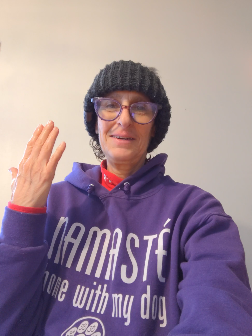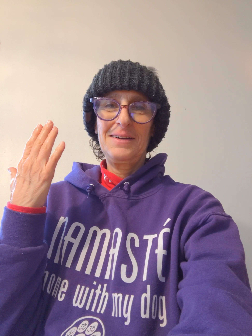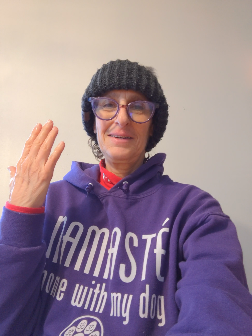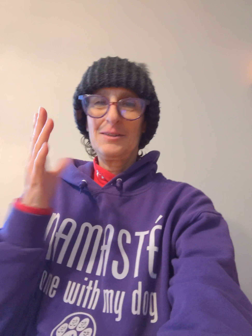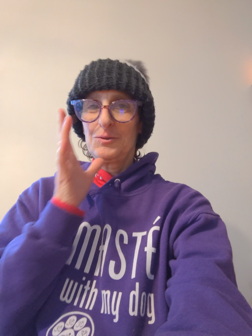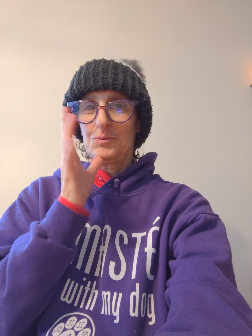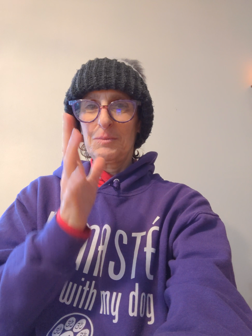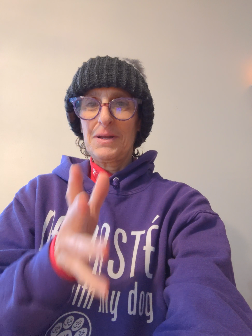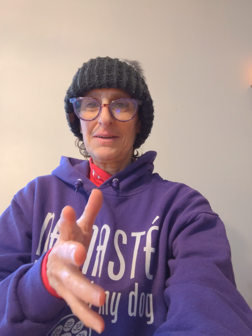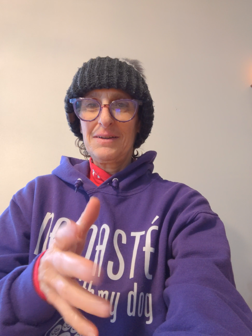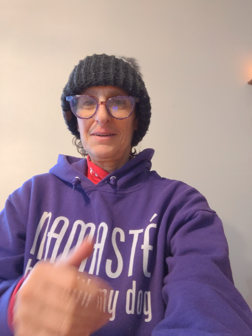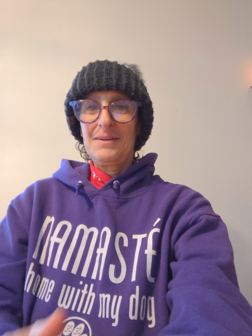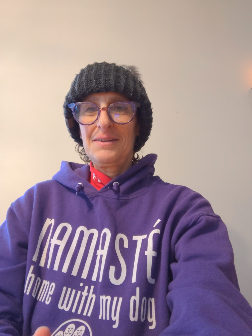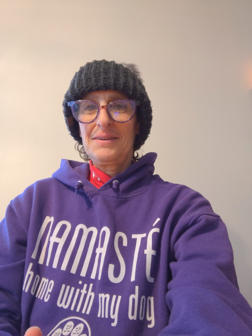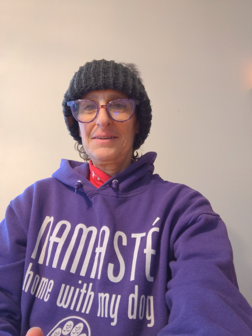grandma